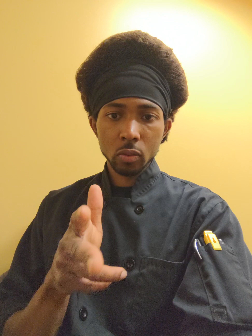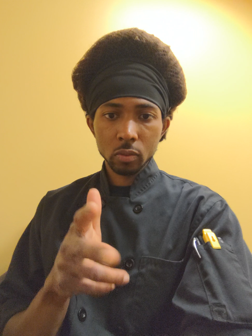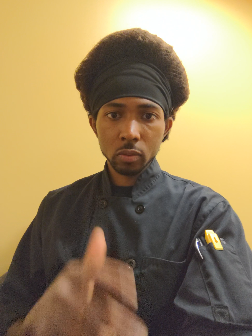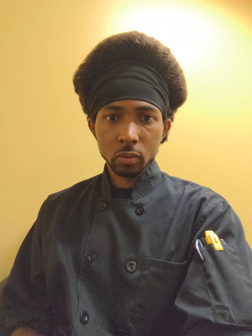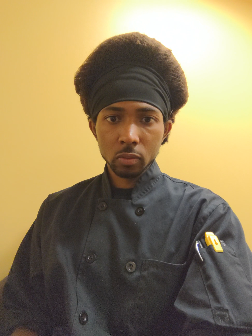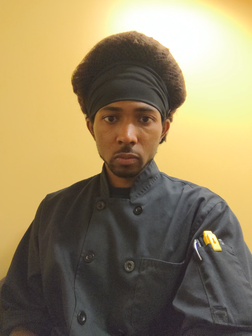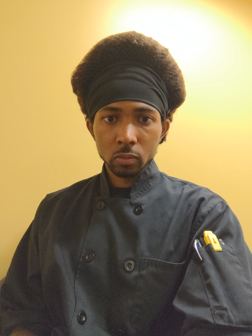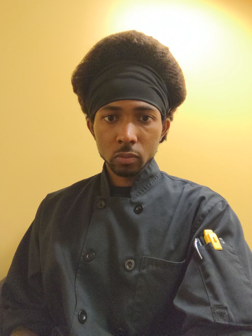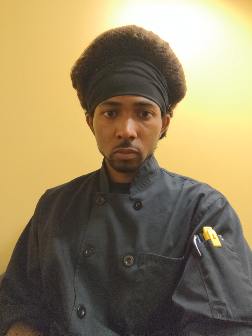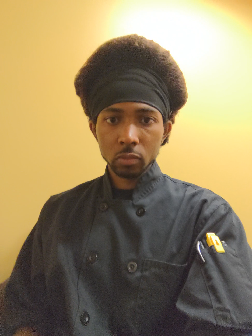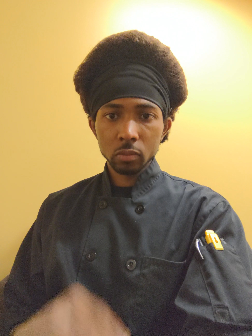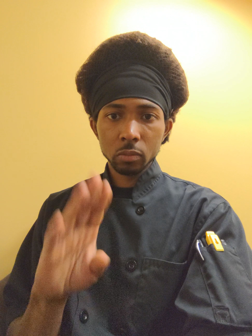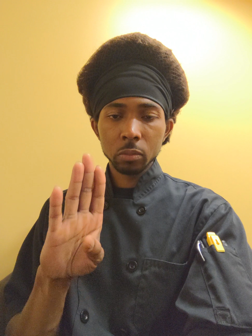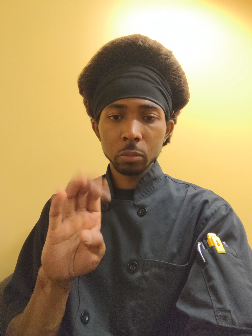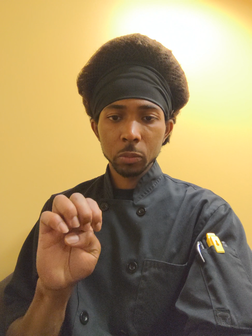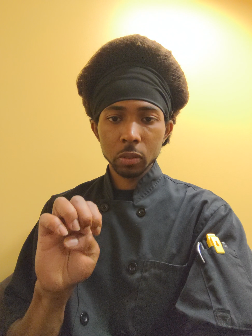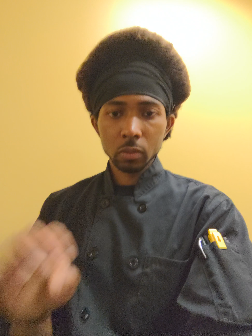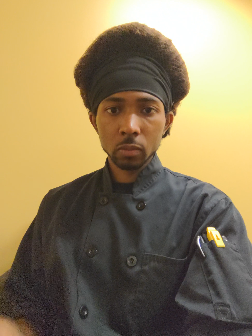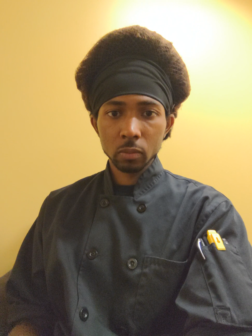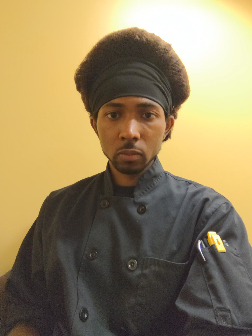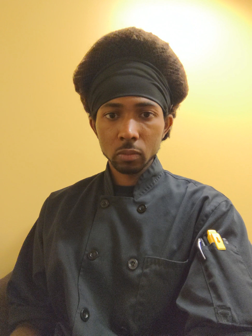be